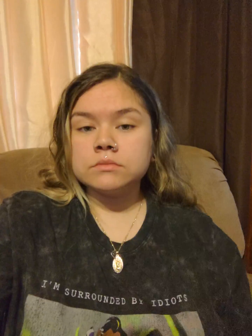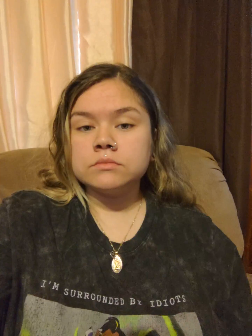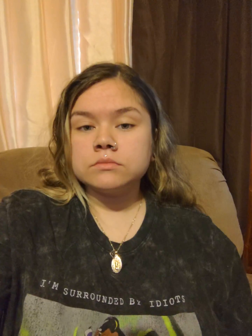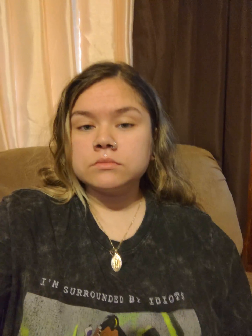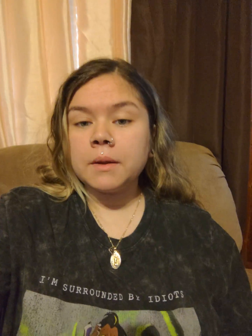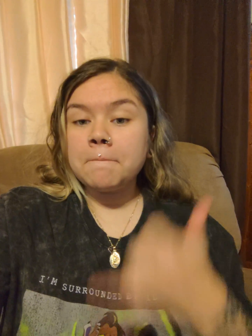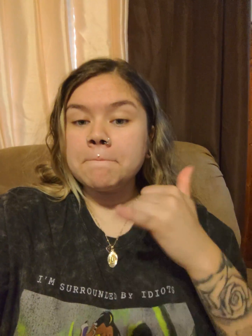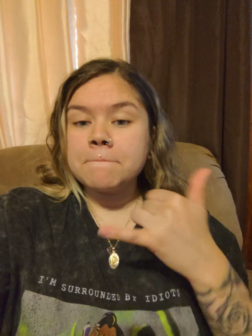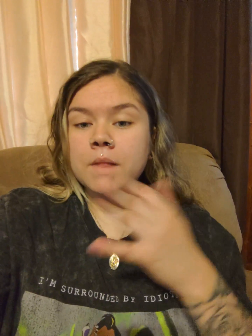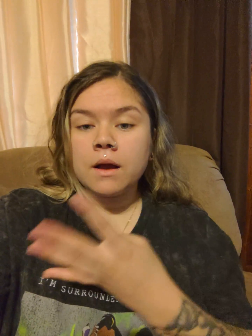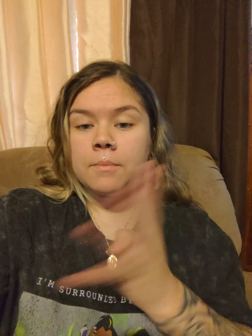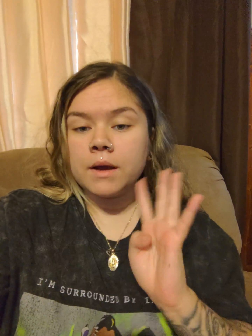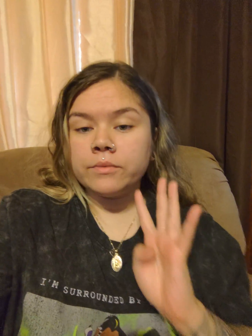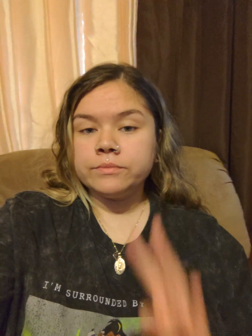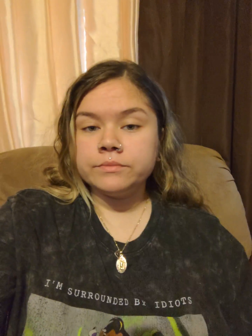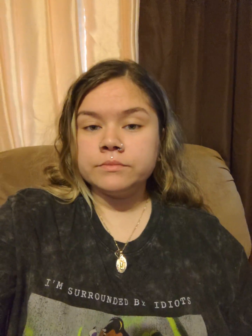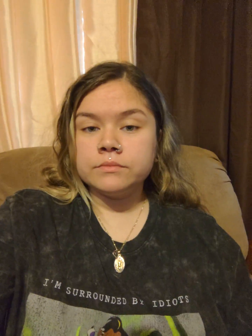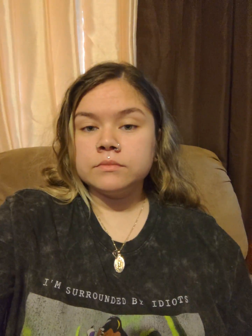playpen